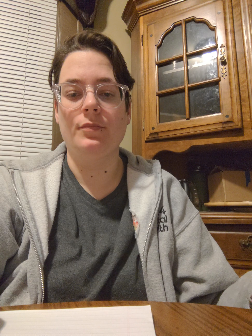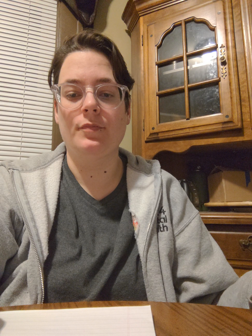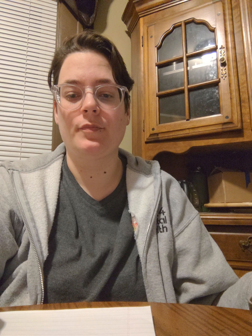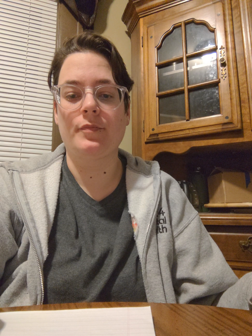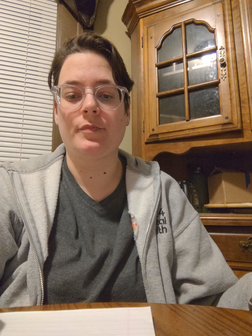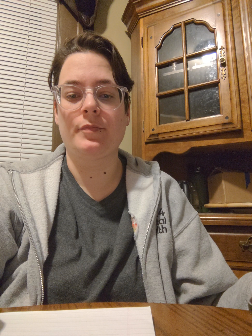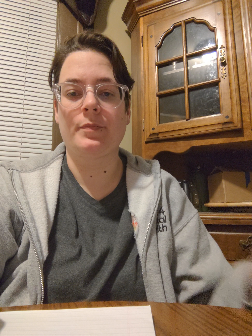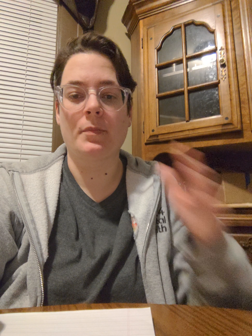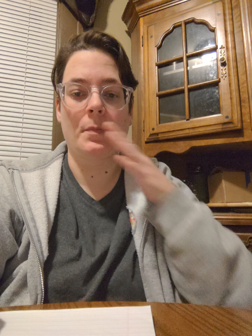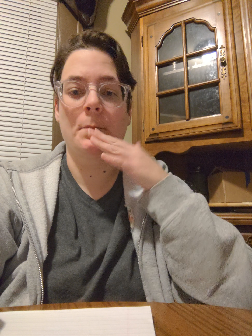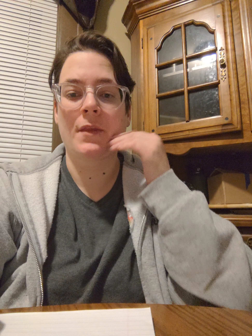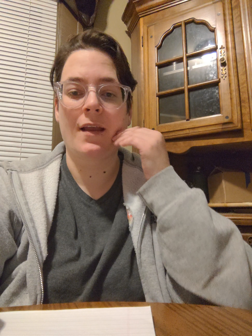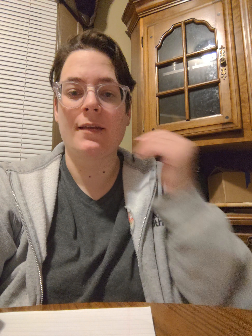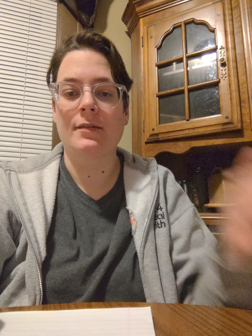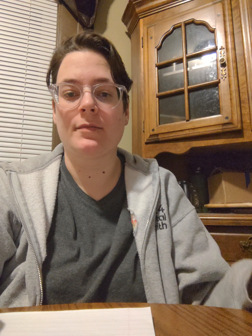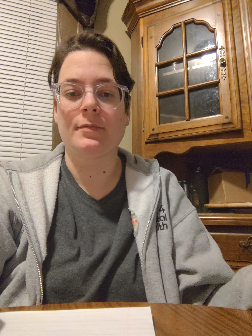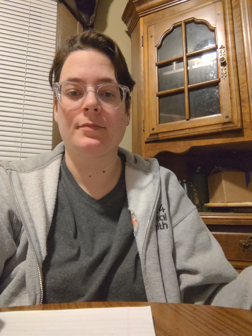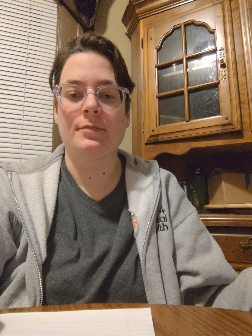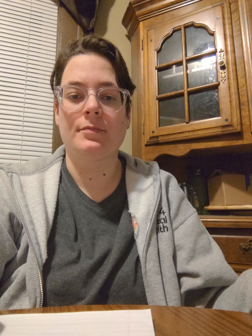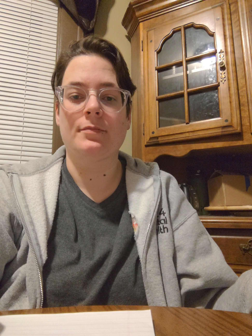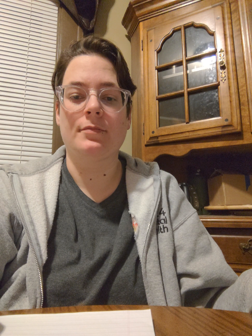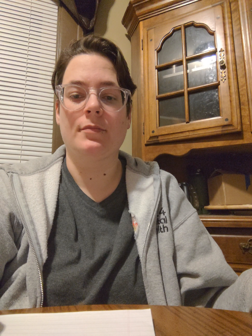smile